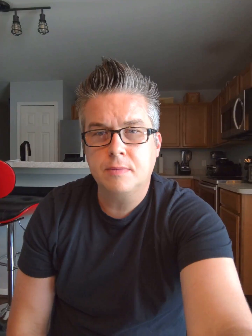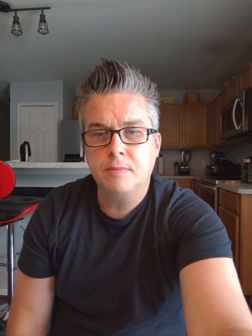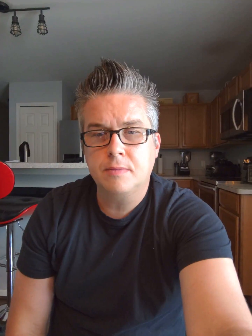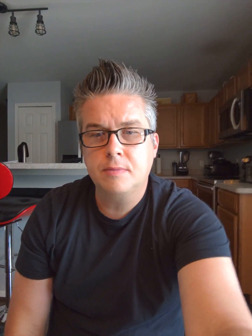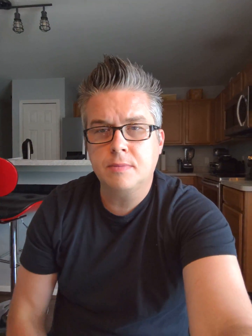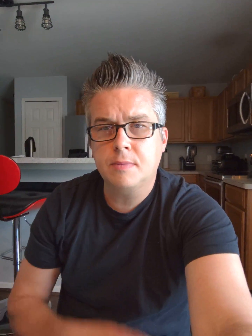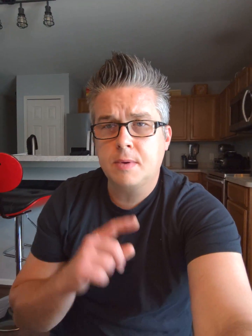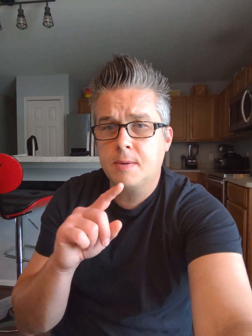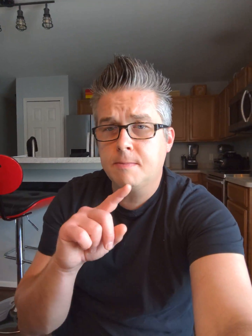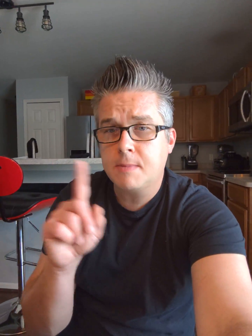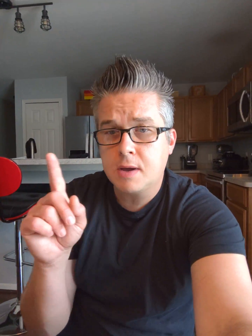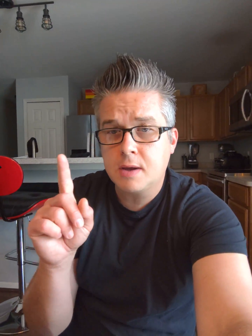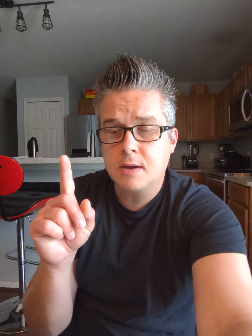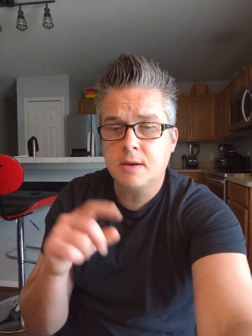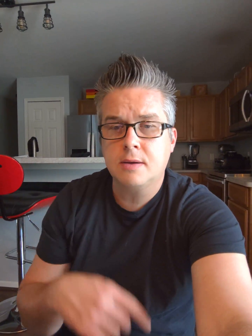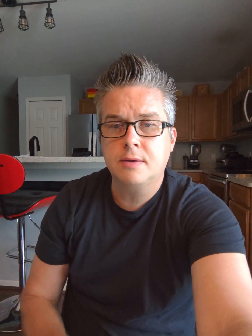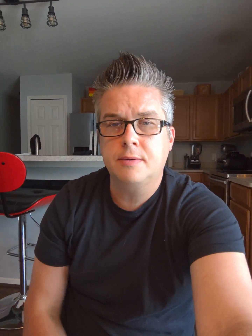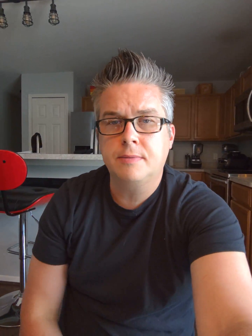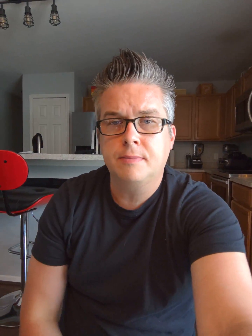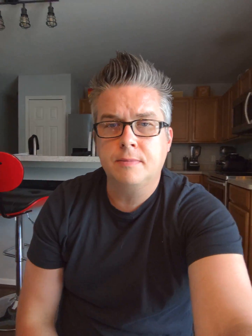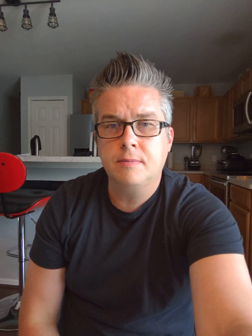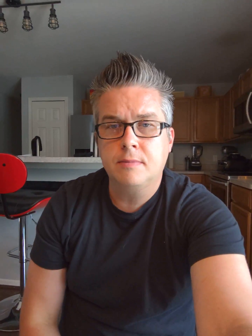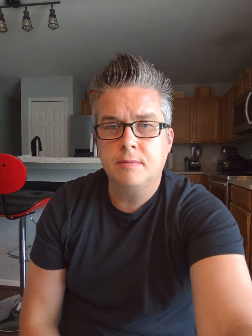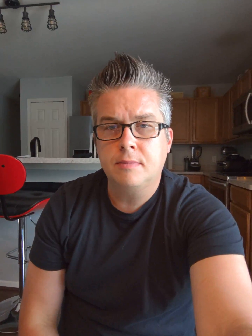but